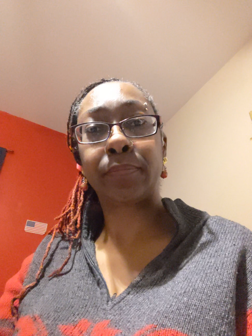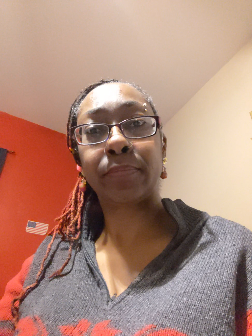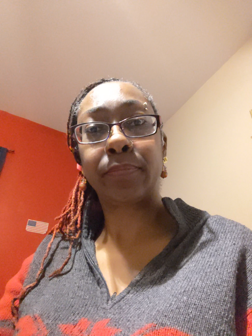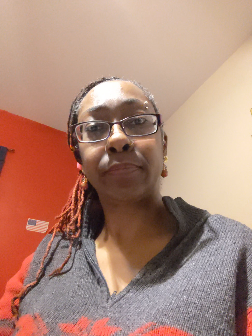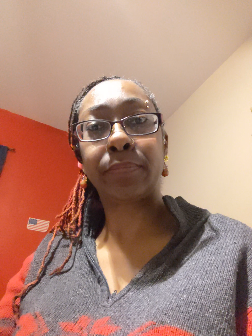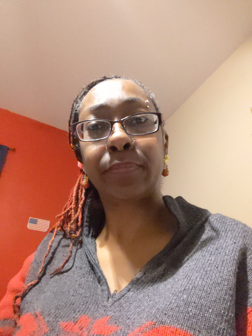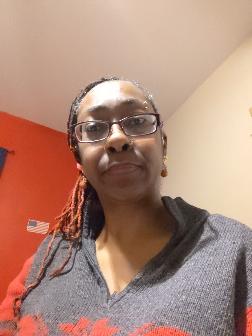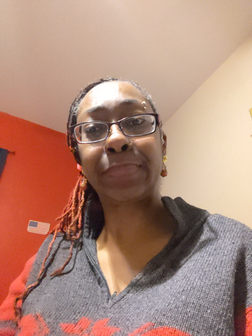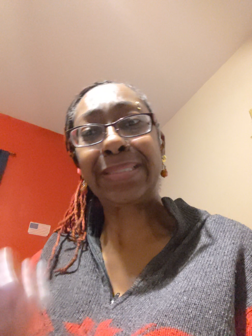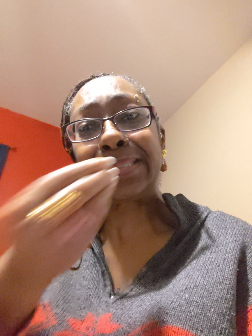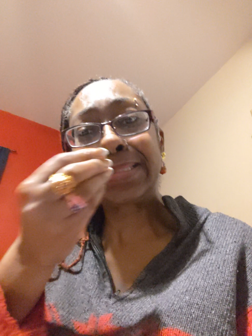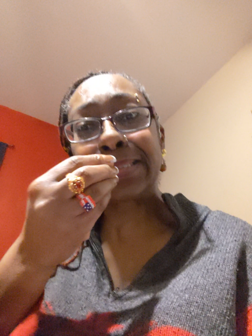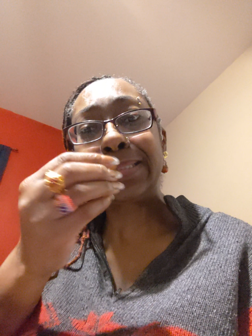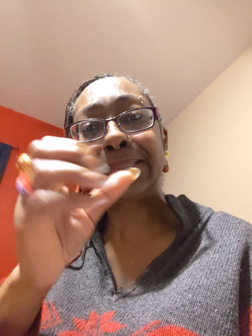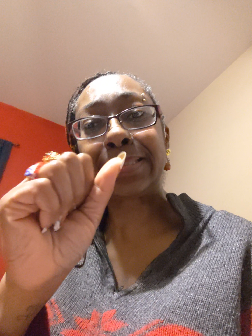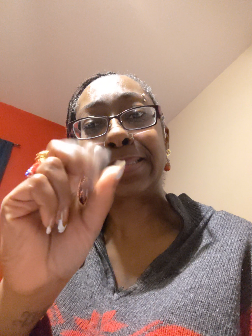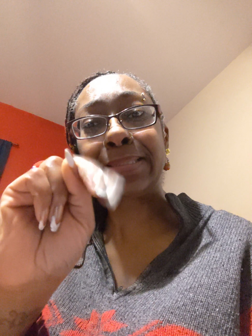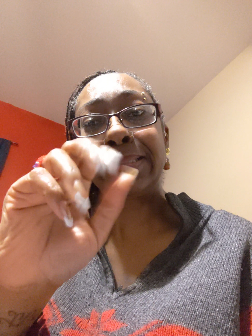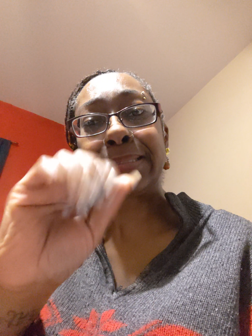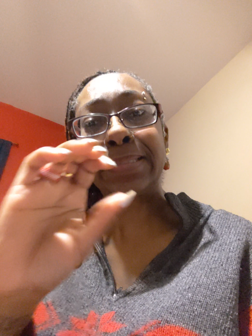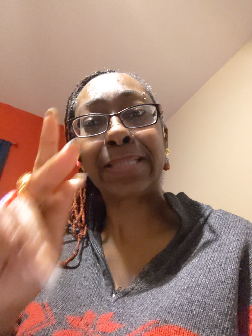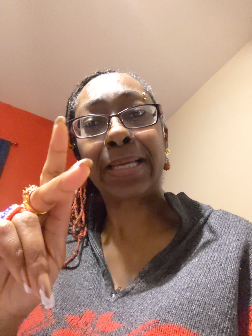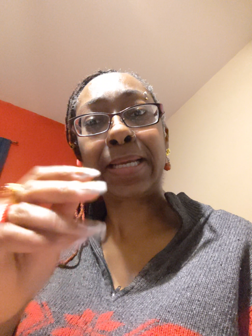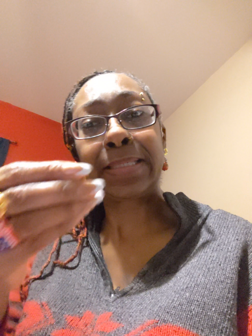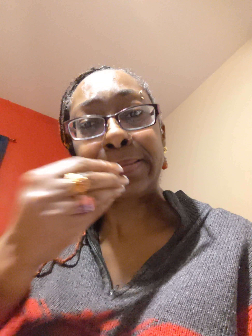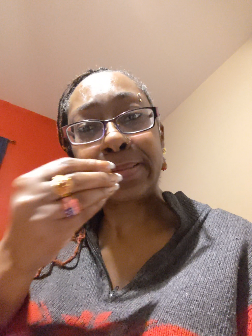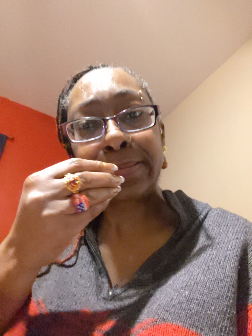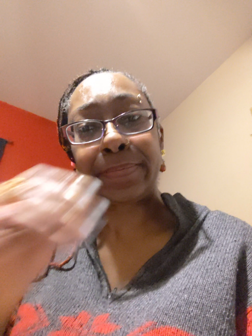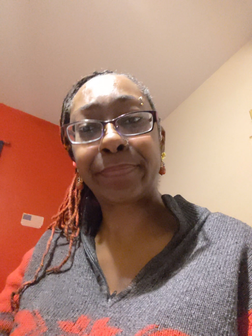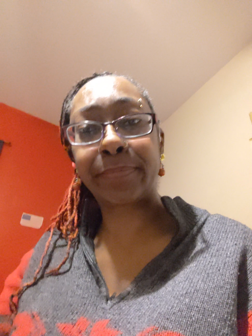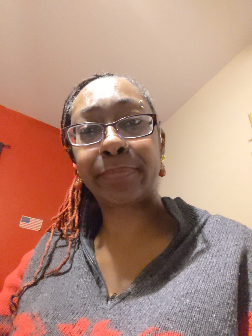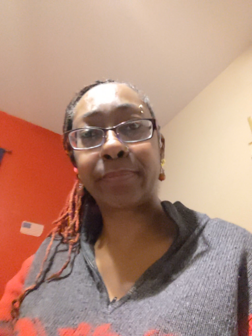snack